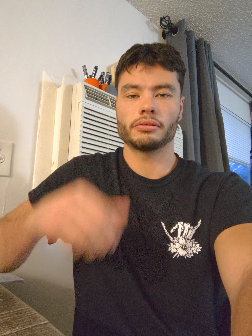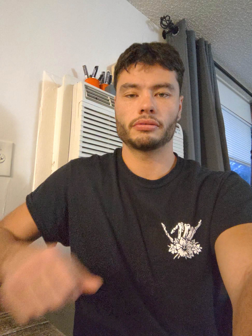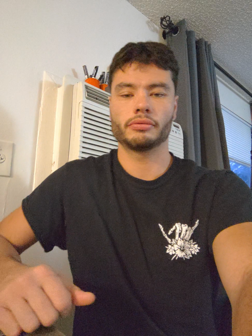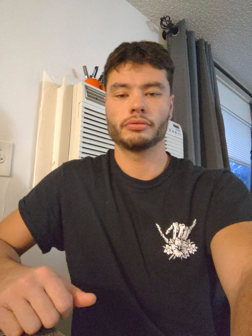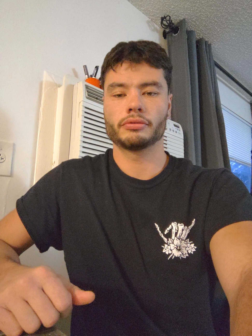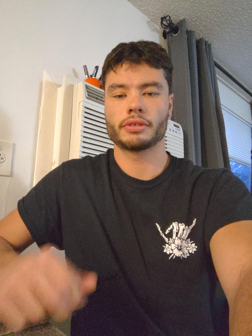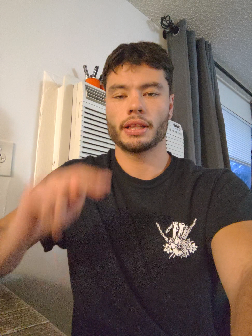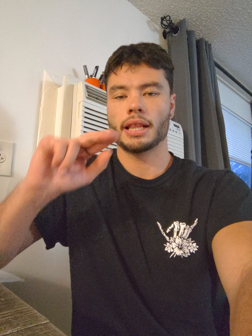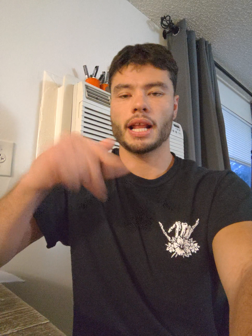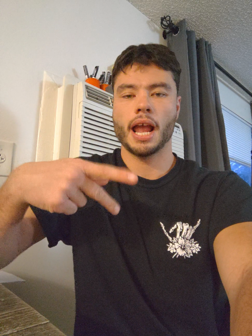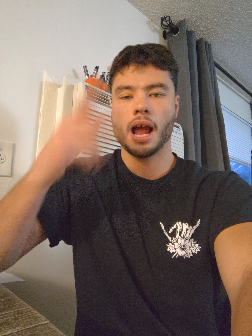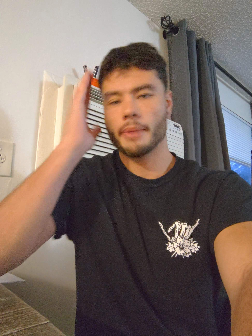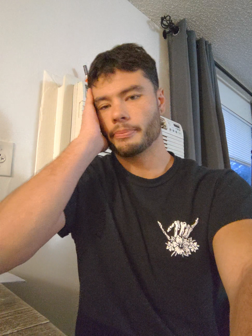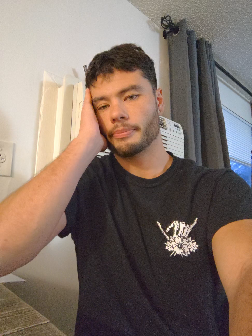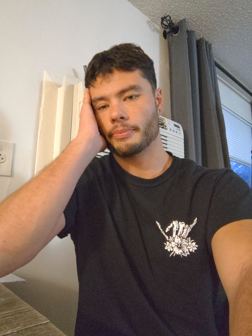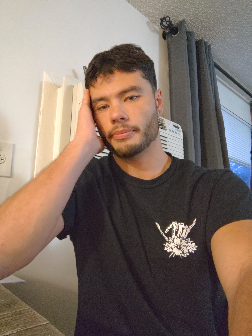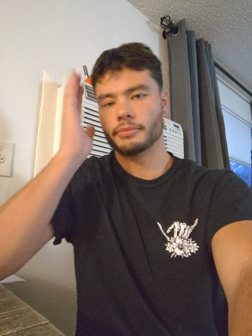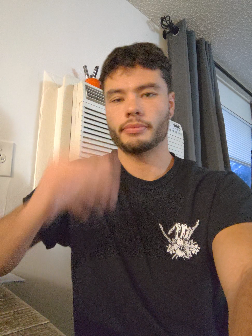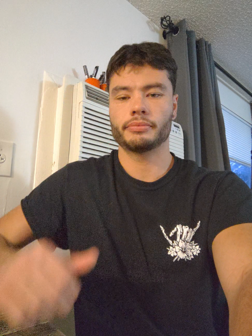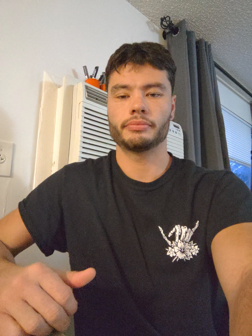nap